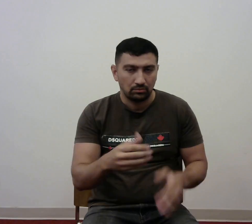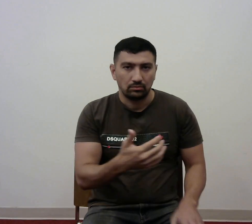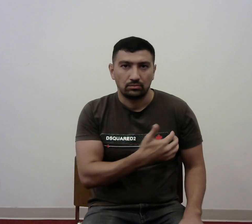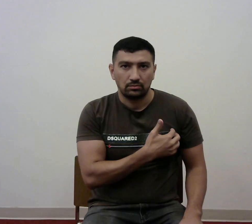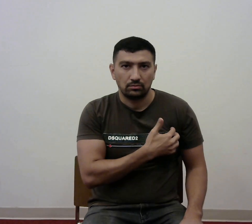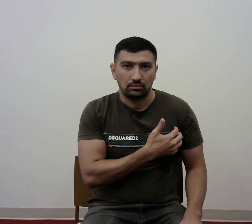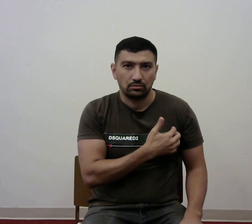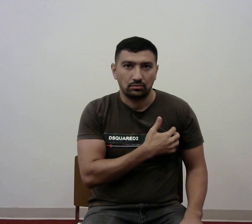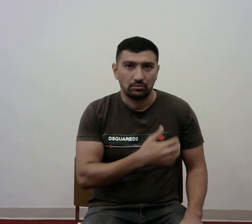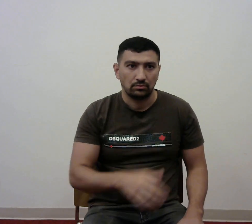istəmək